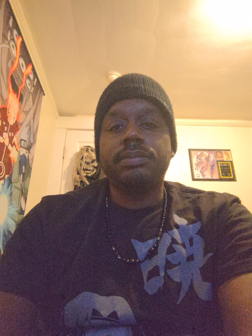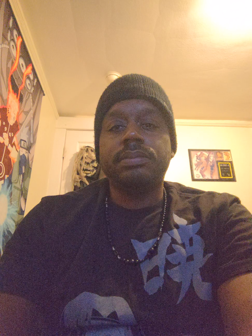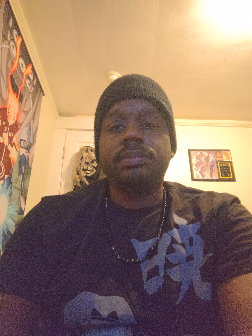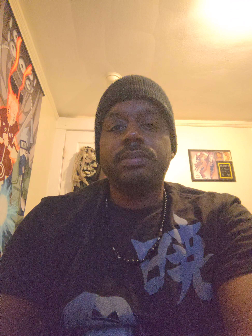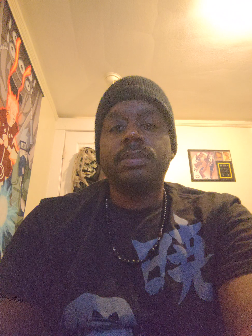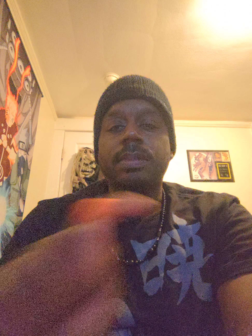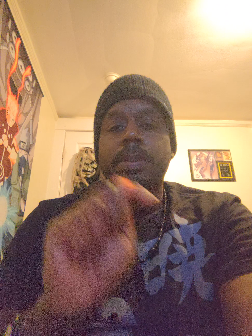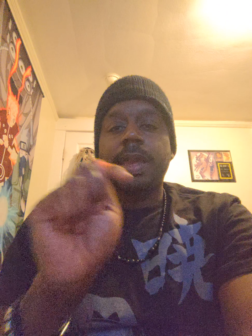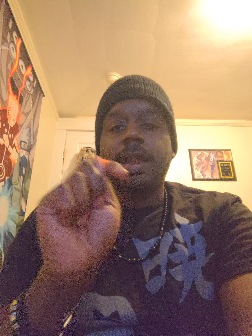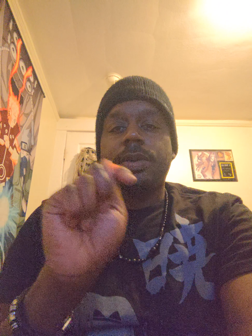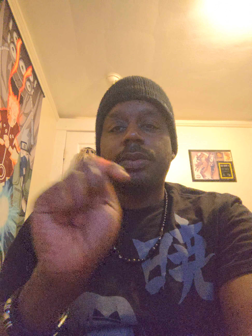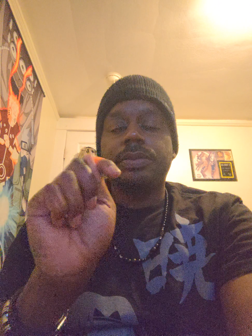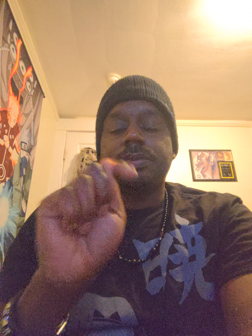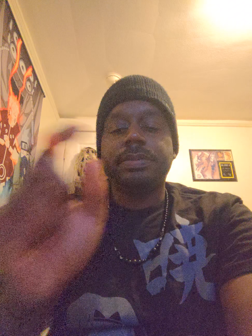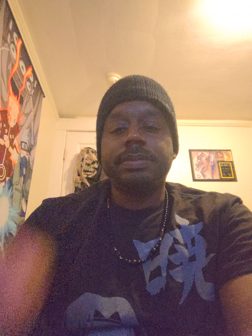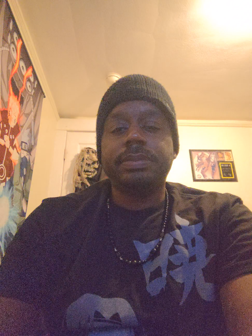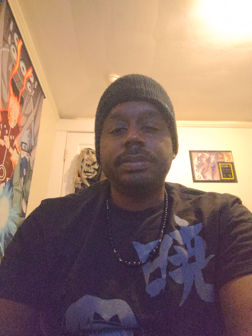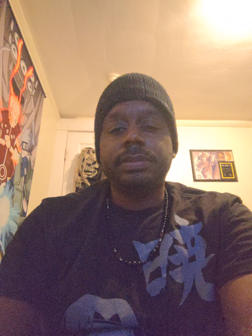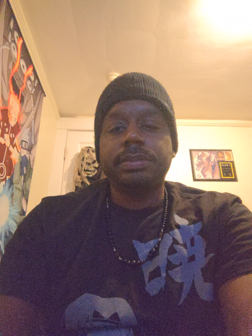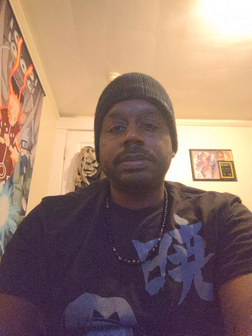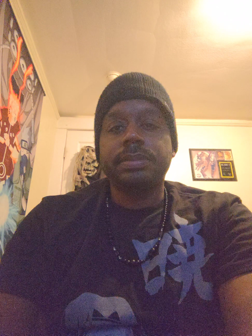potty